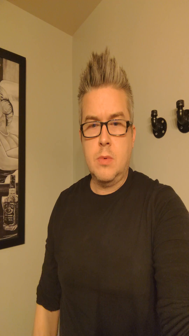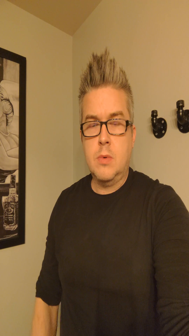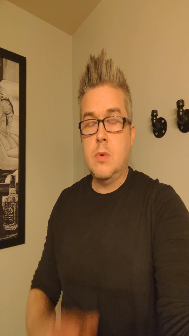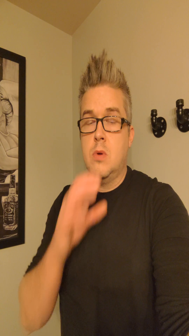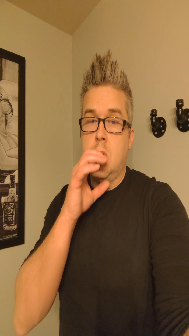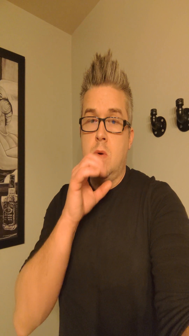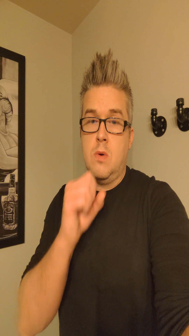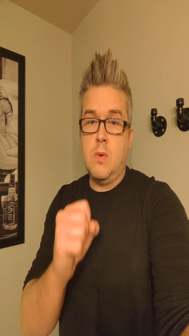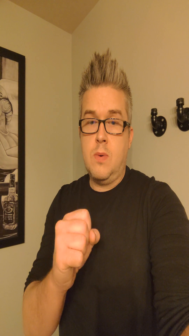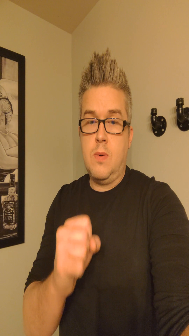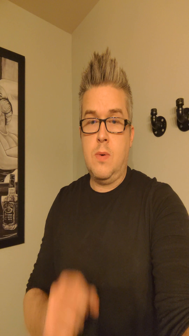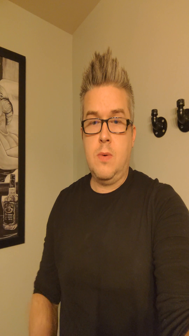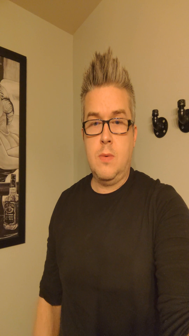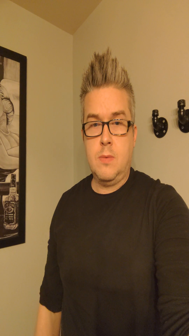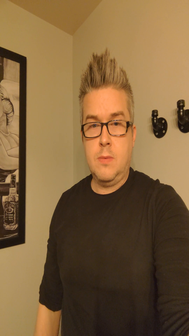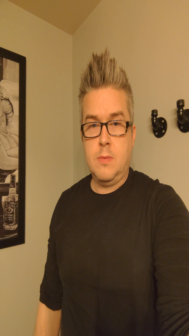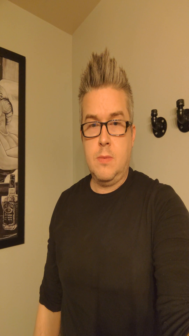old